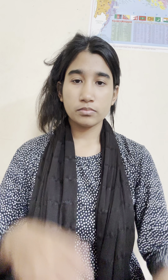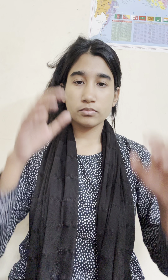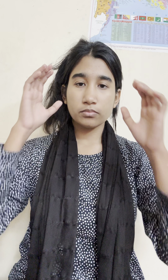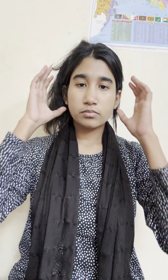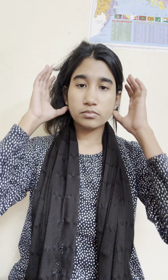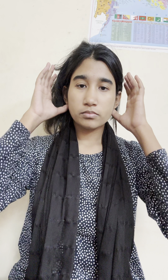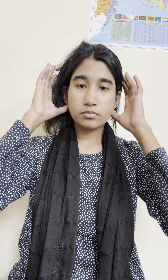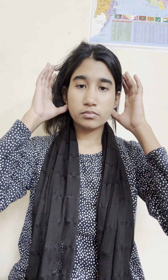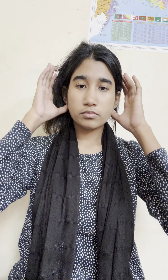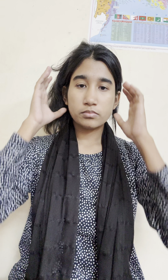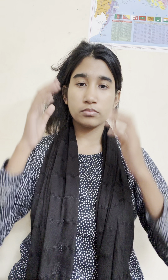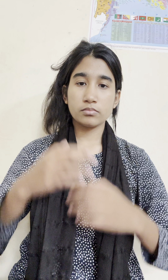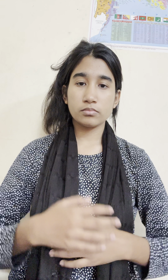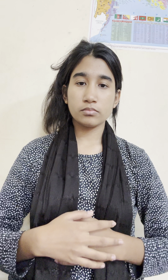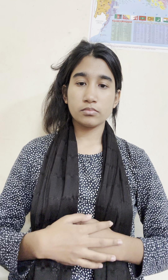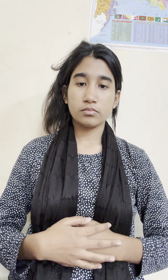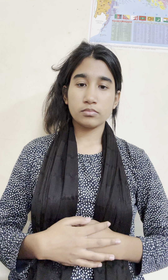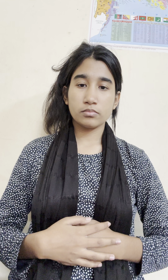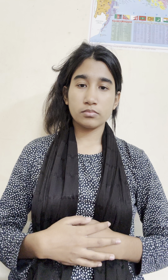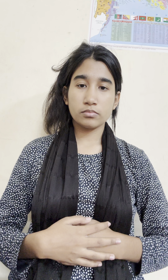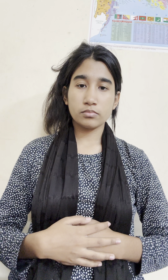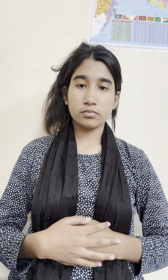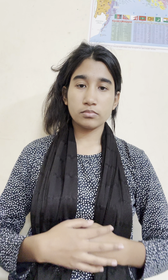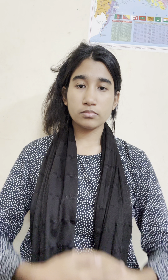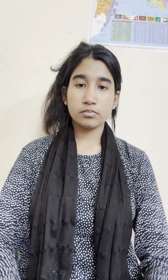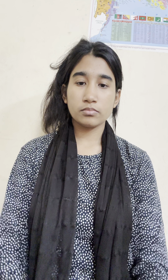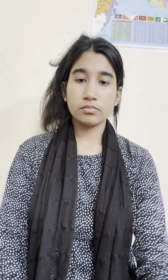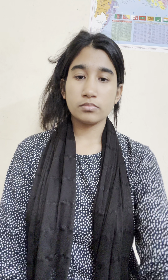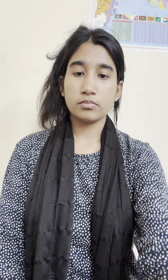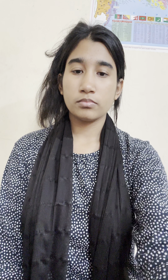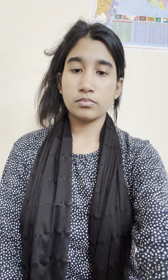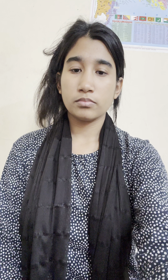নামায